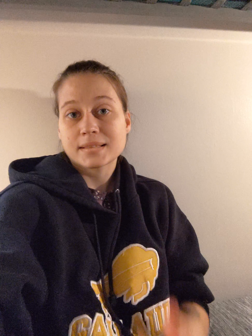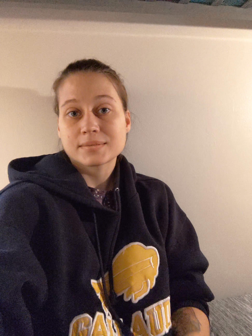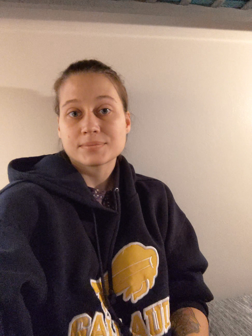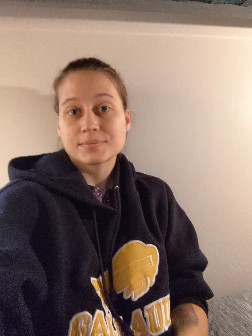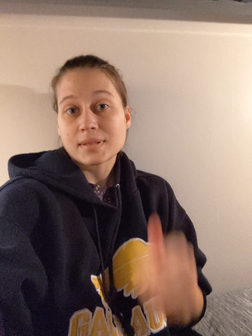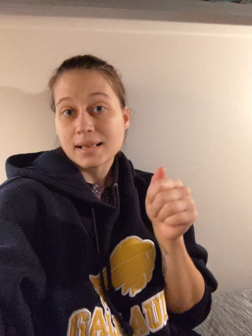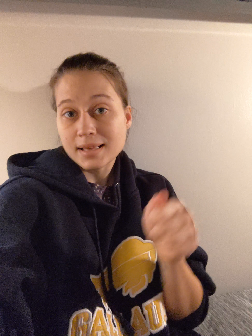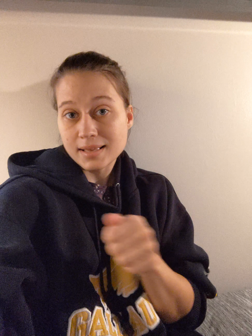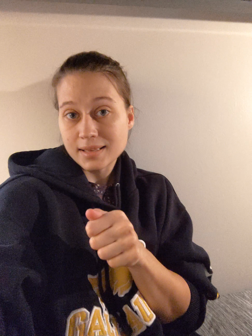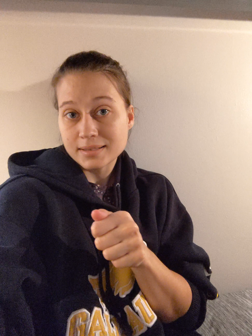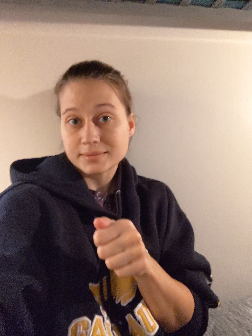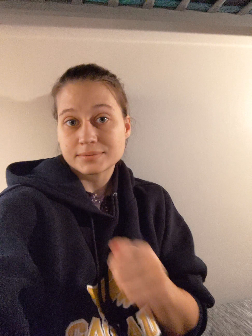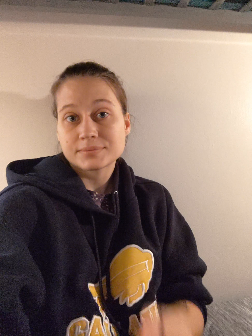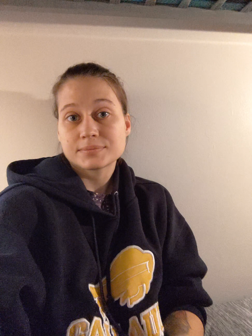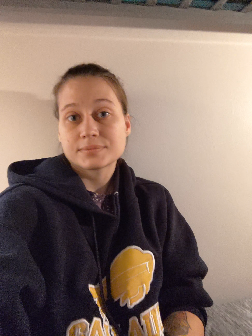hide